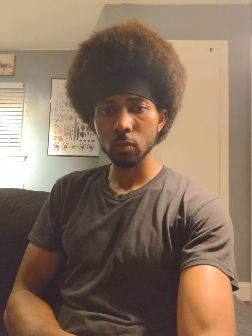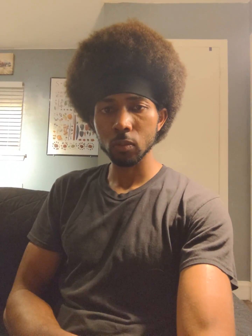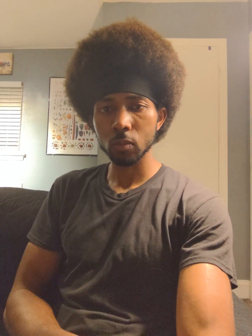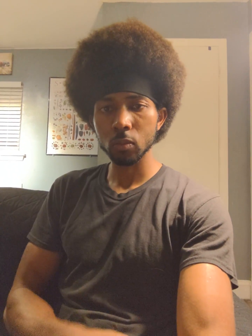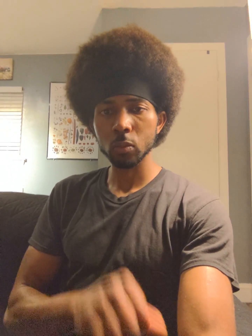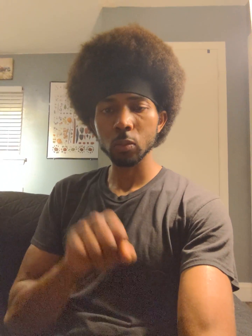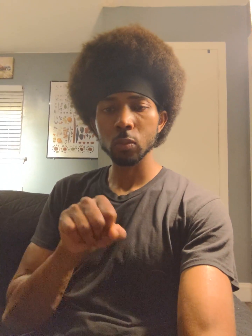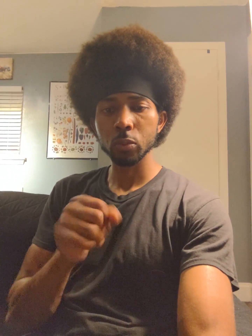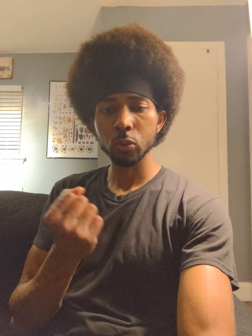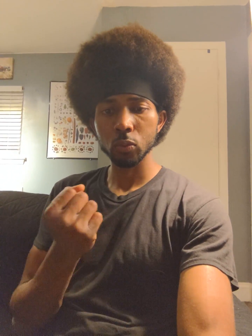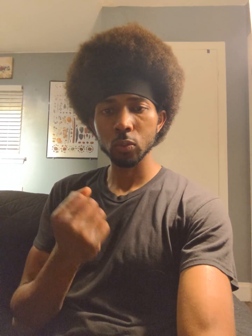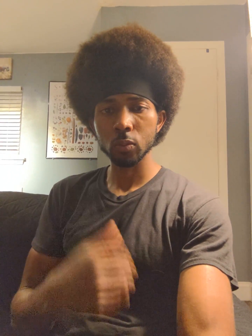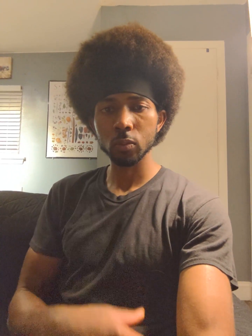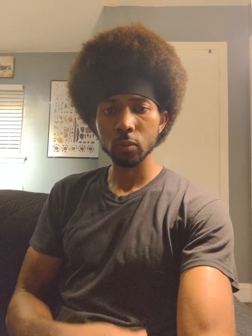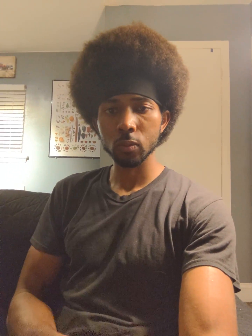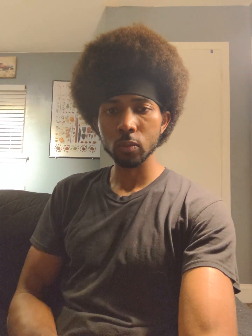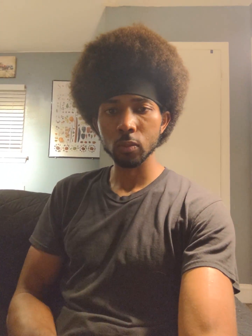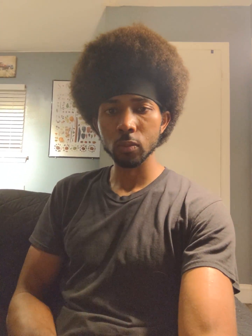break